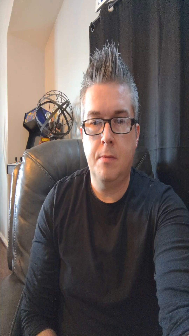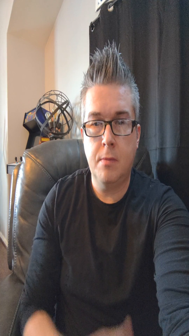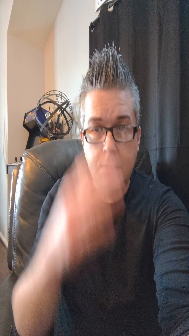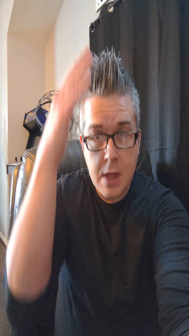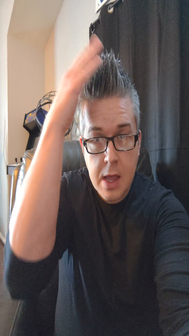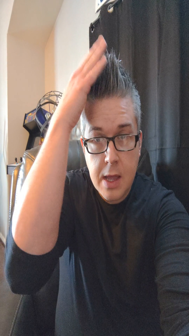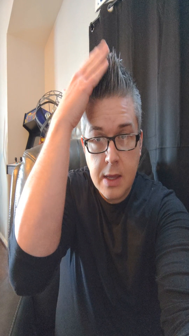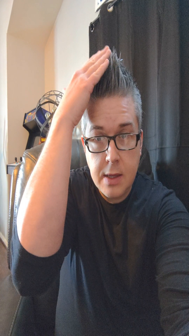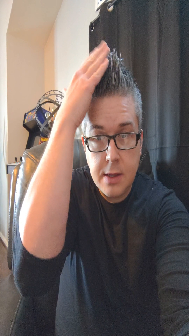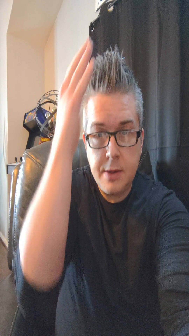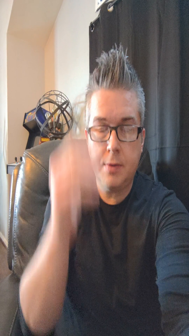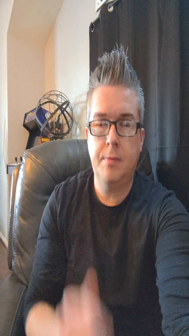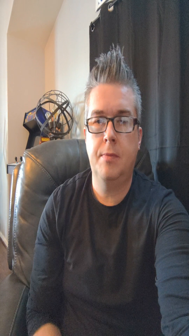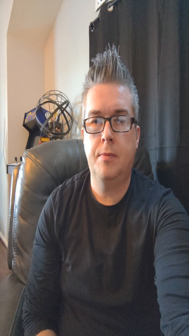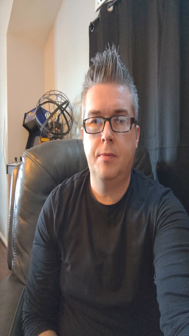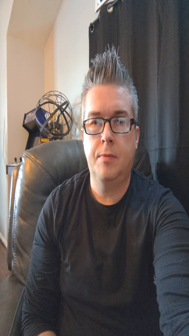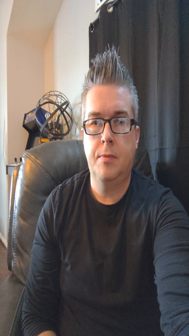hat